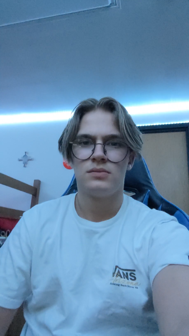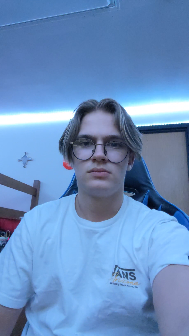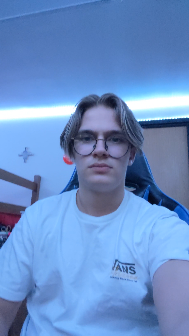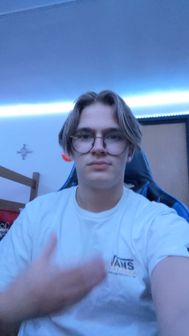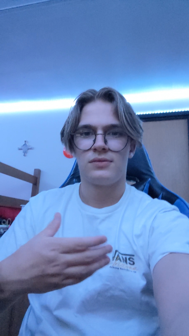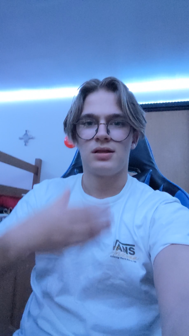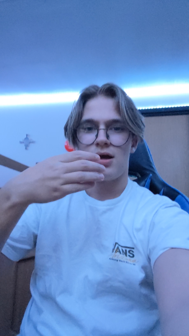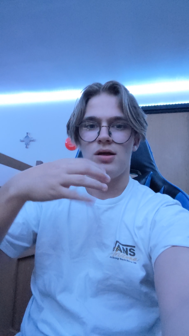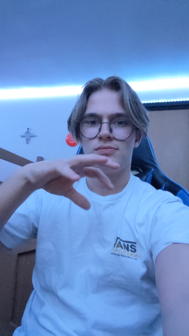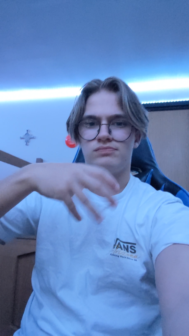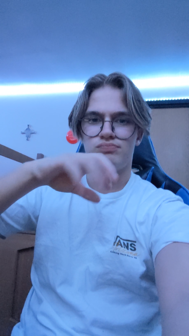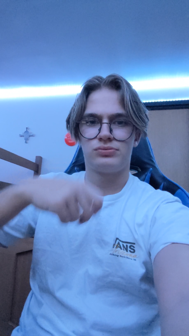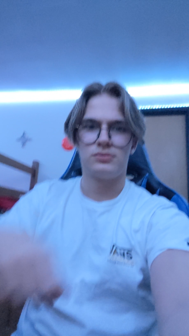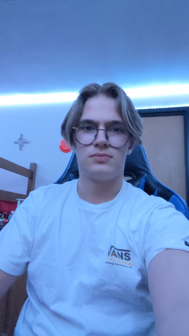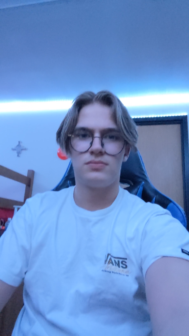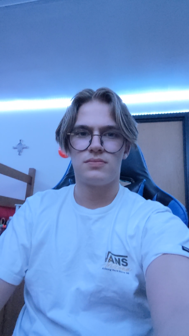jar